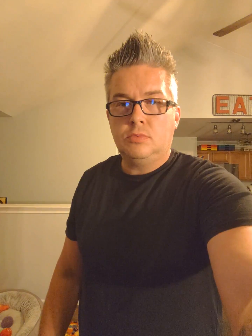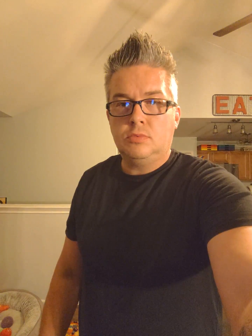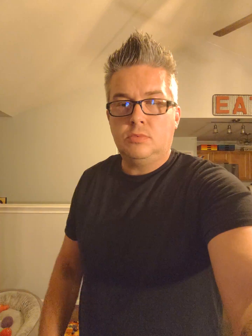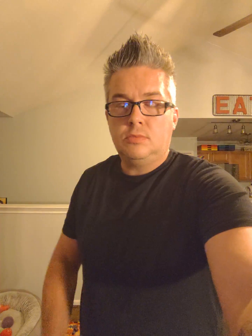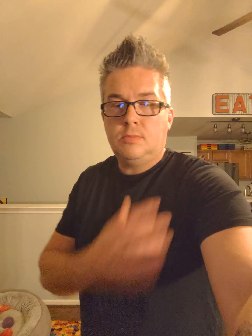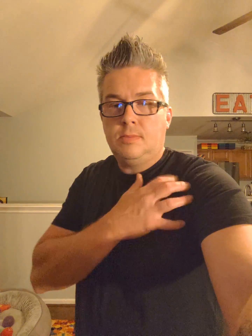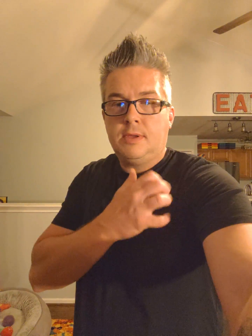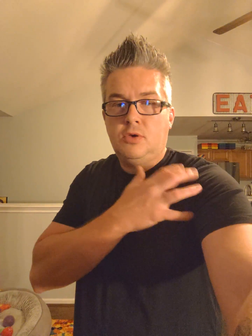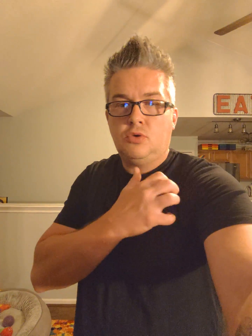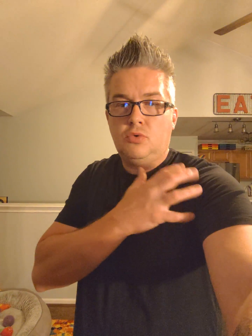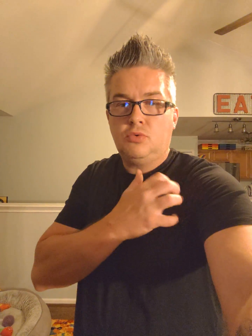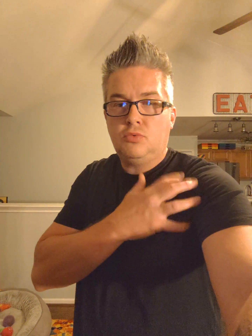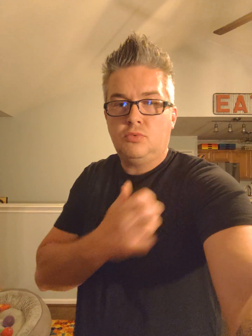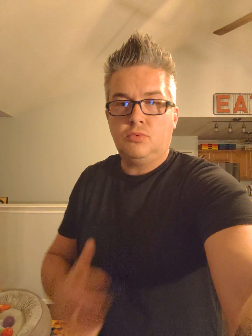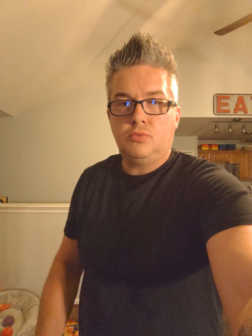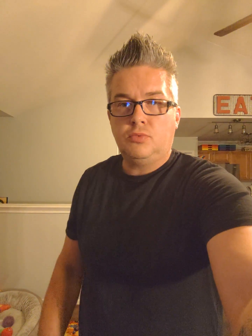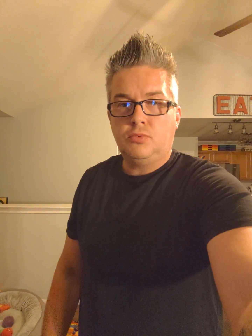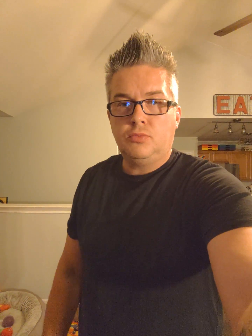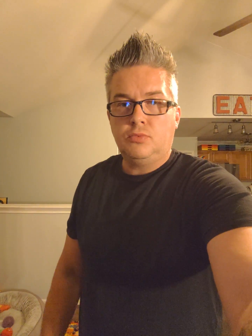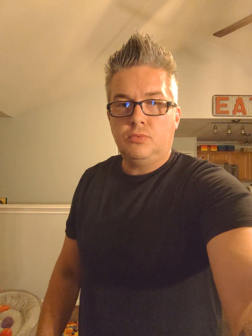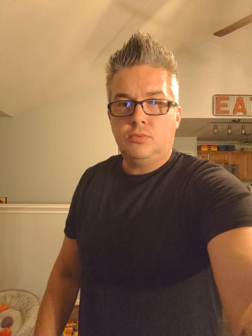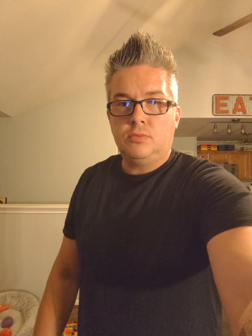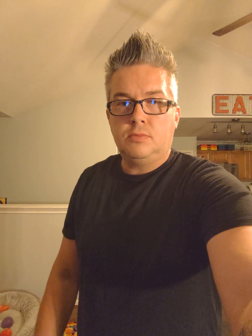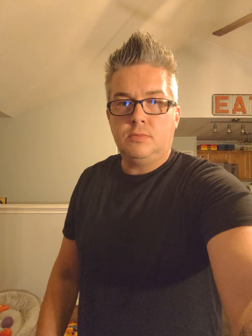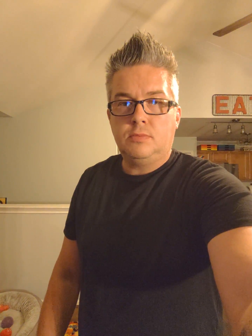bear